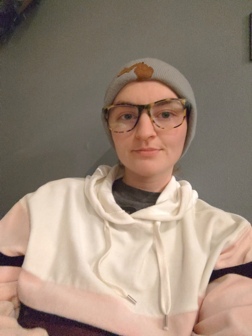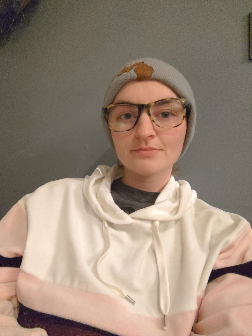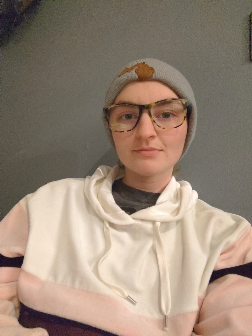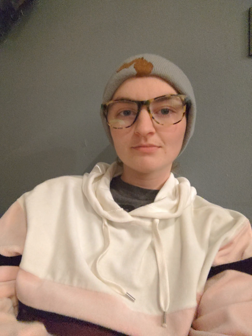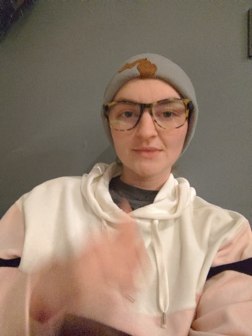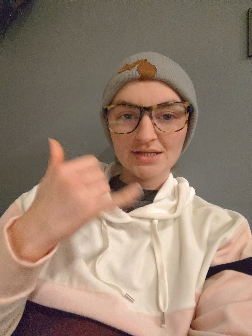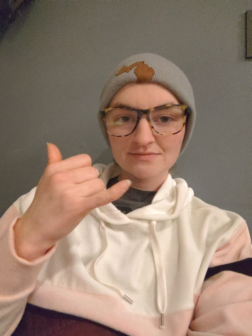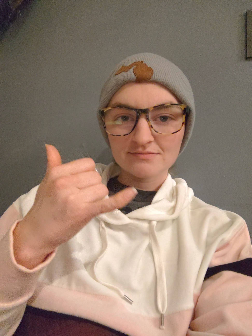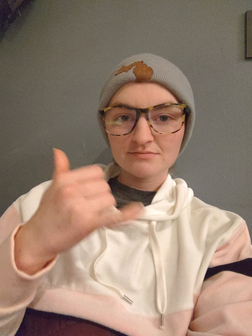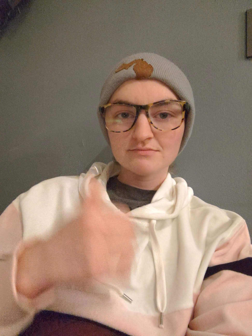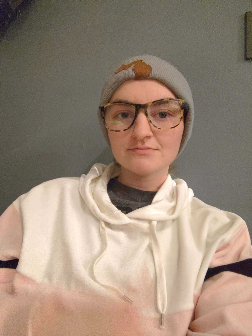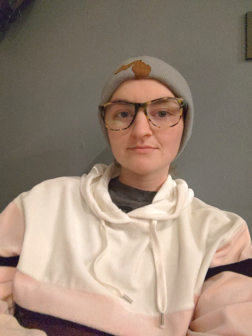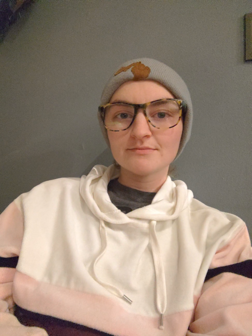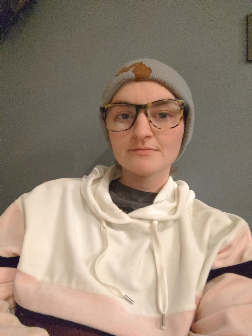yellow